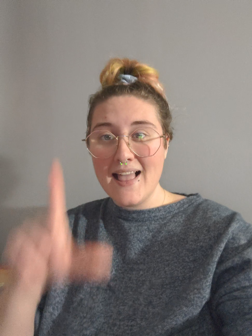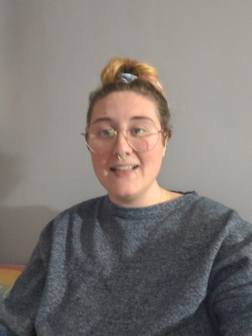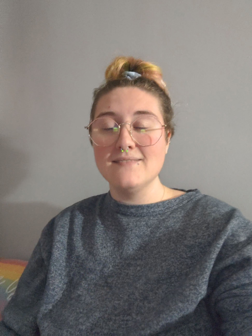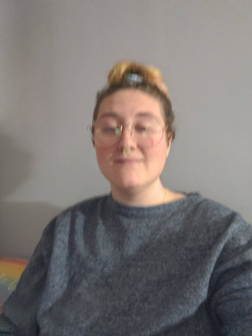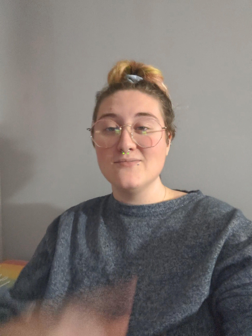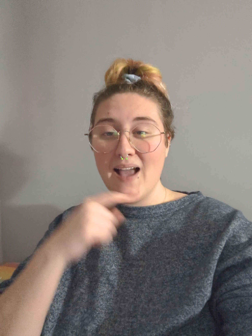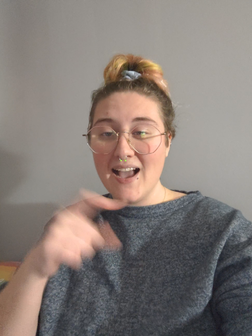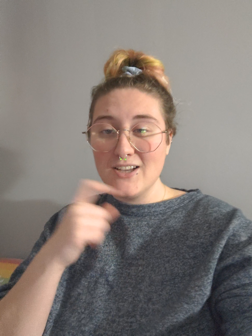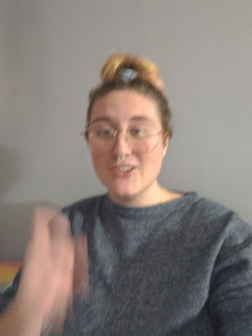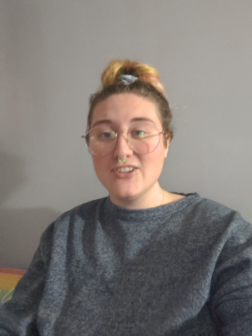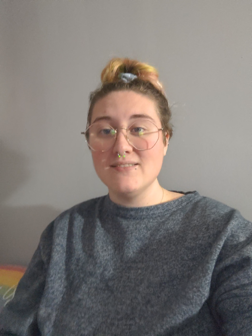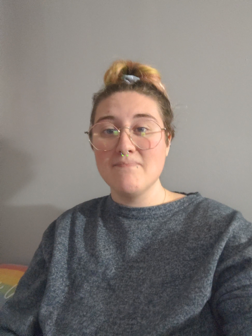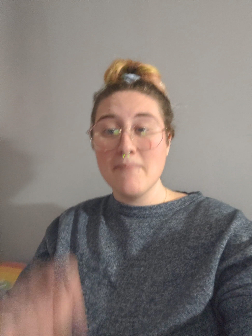dryer